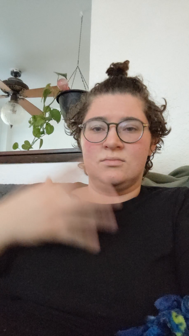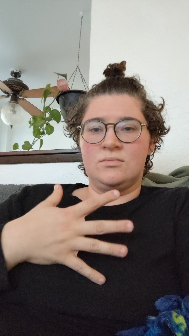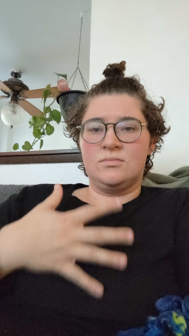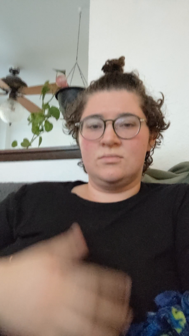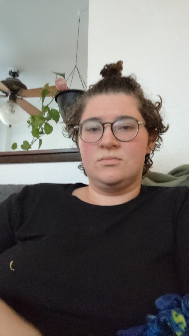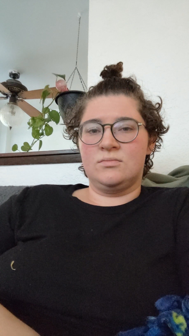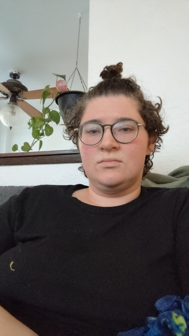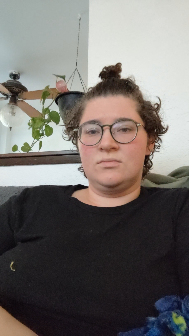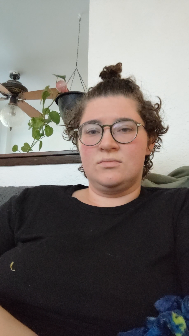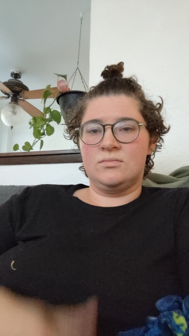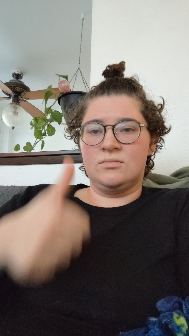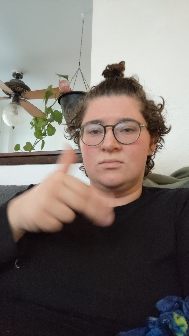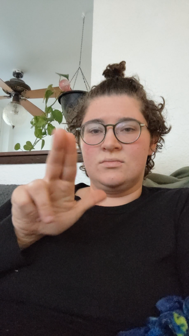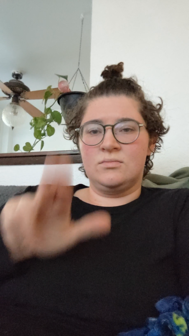lick